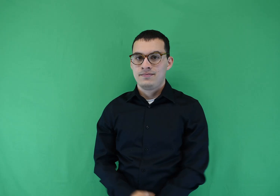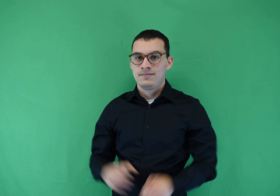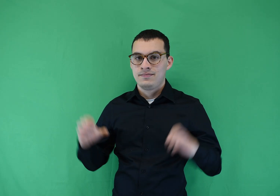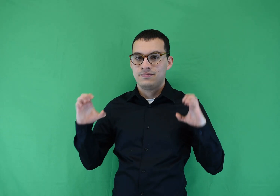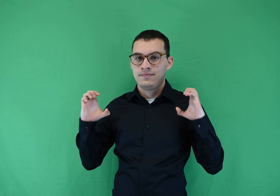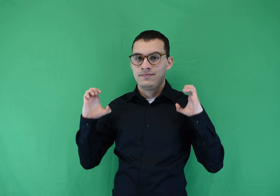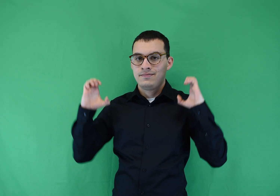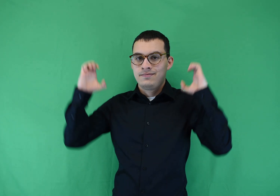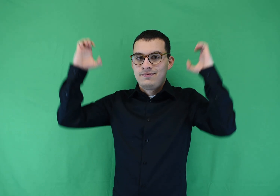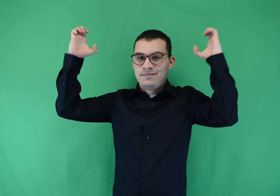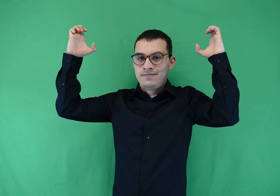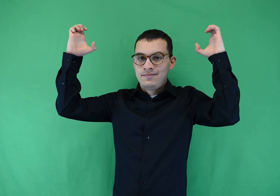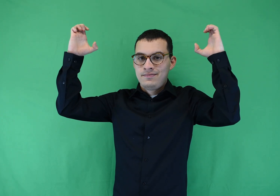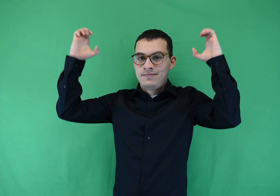edificio